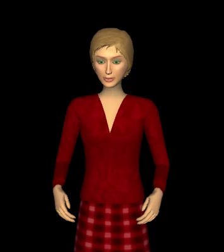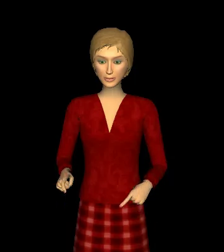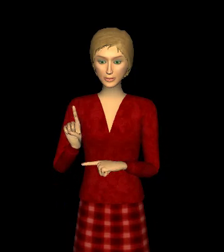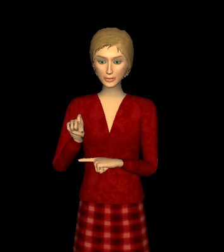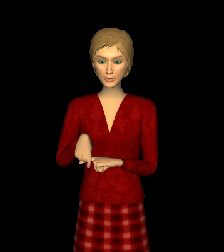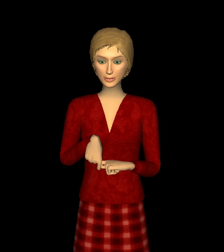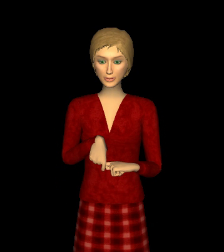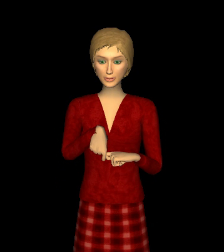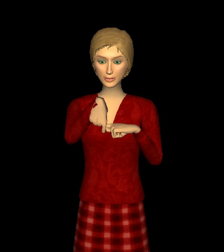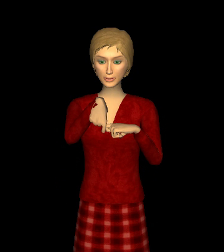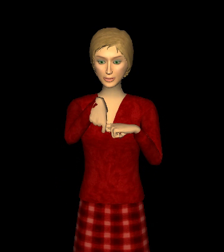يعلق